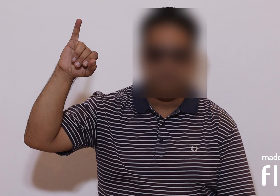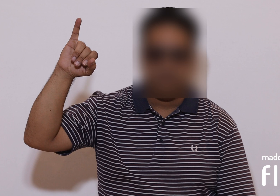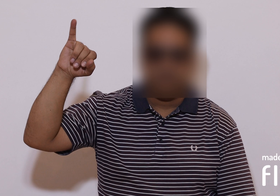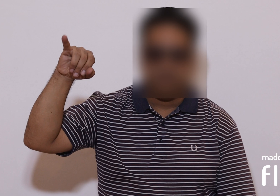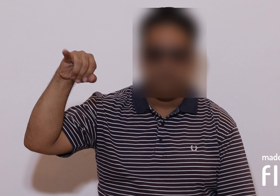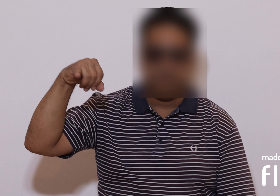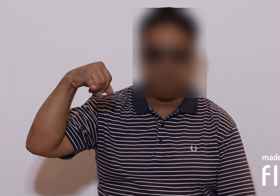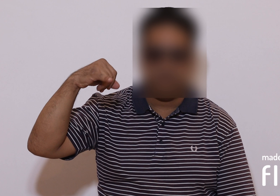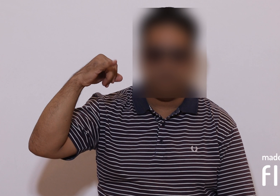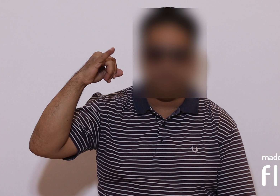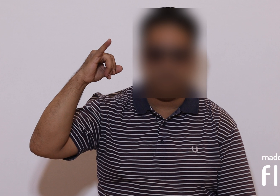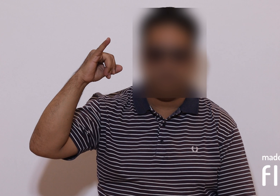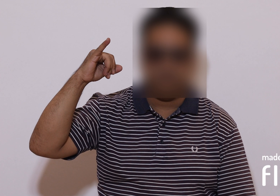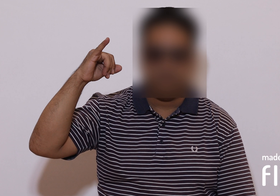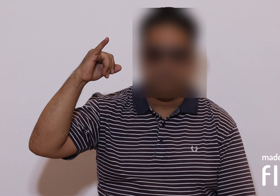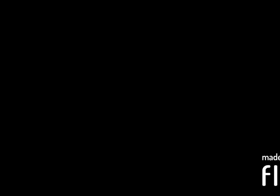ج